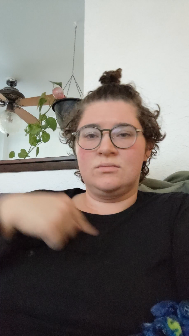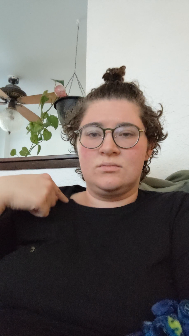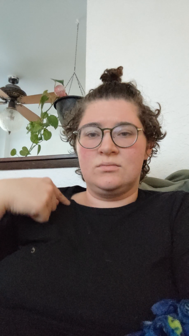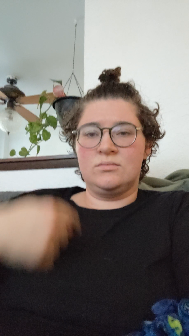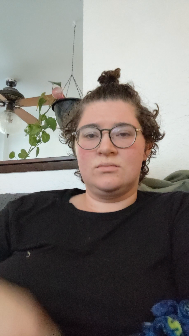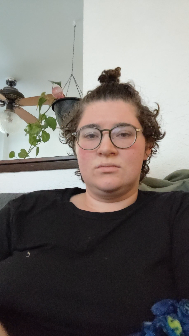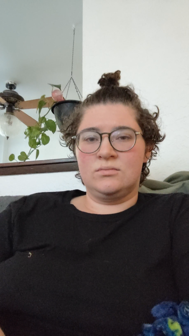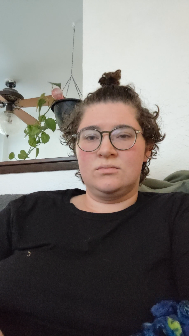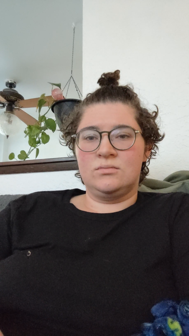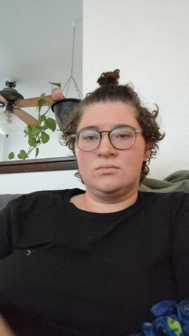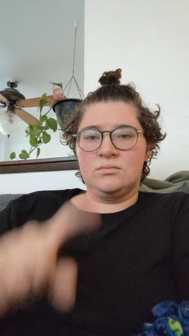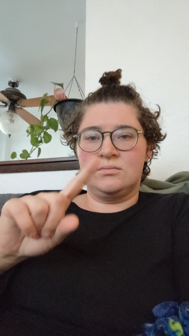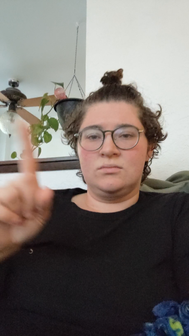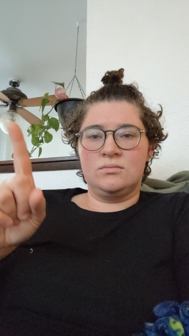but